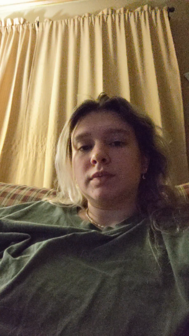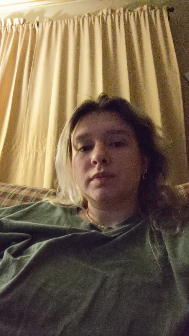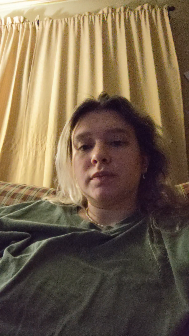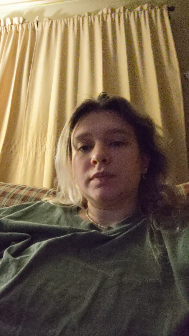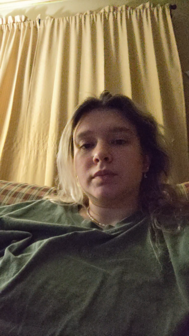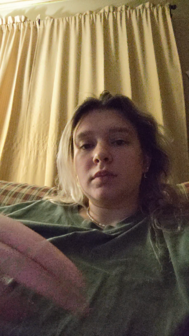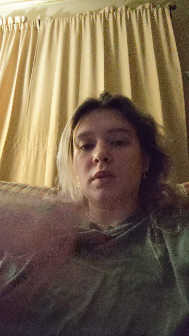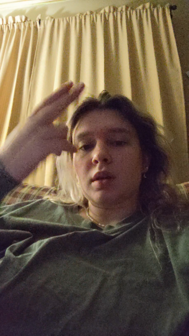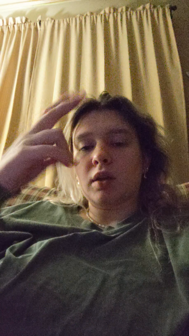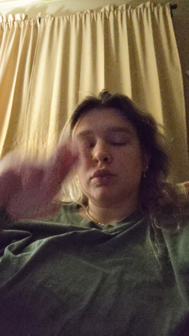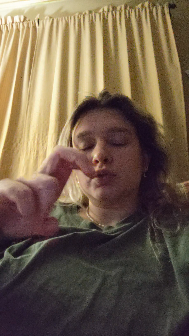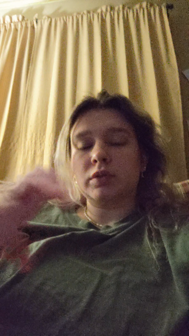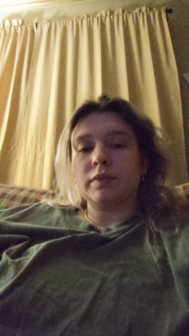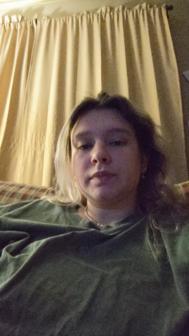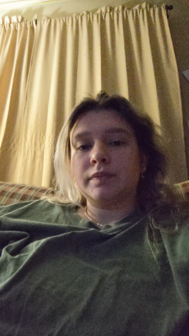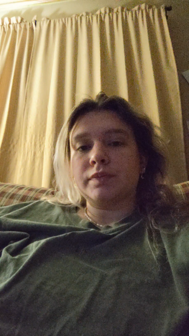high chair